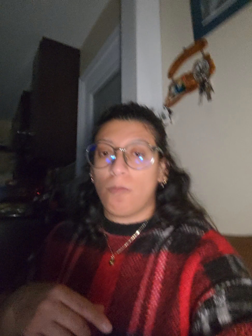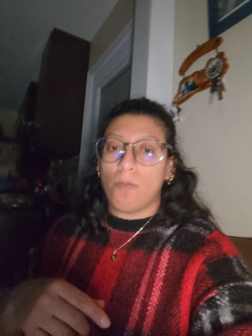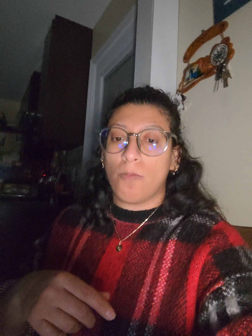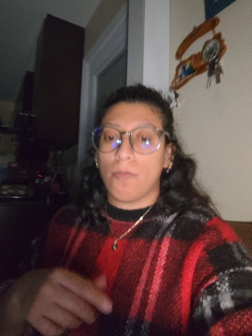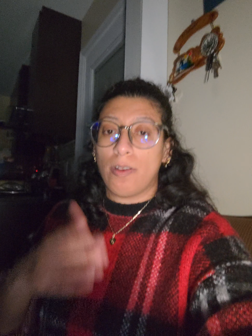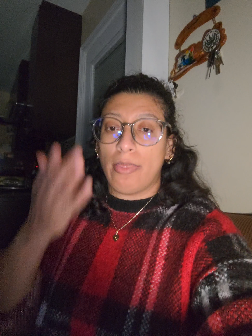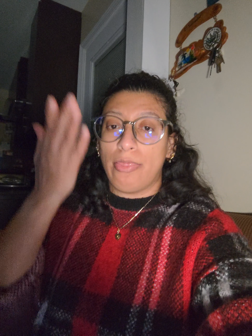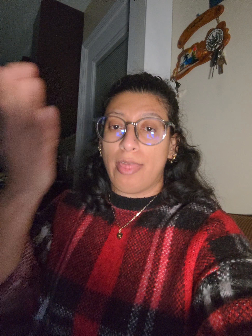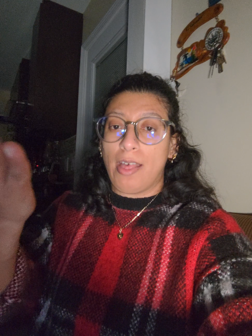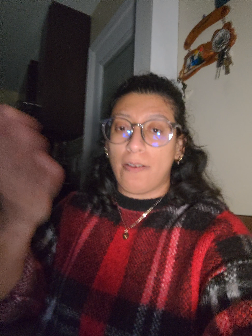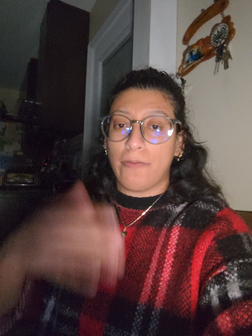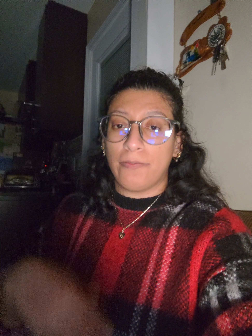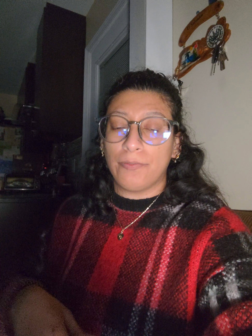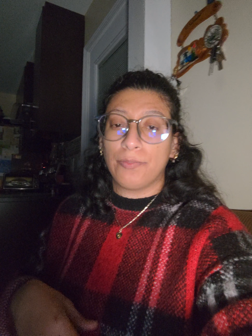there